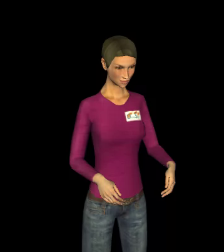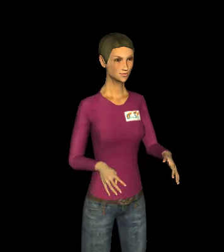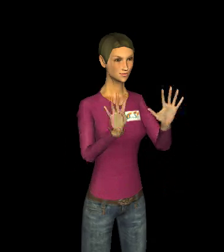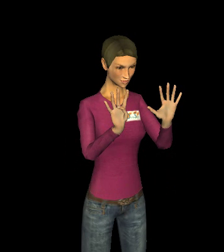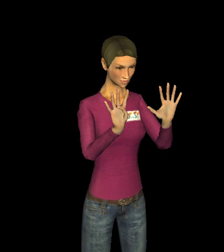9